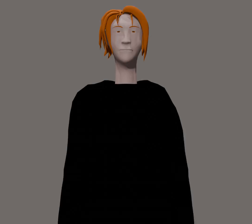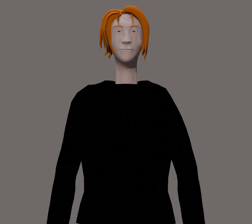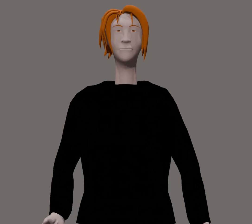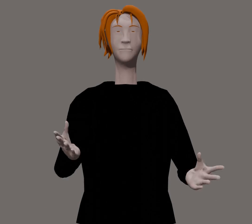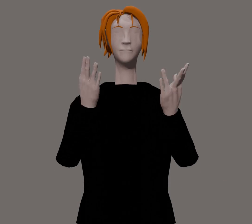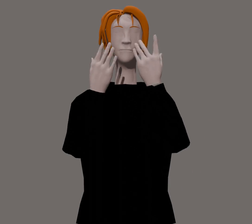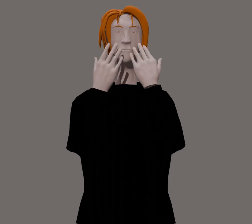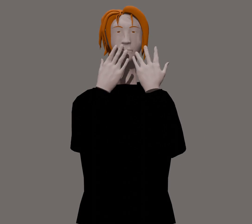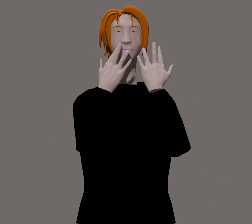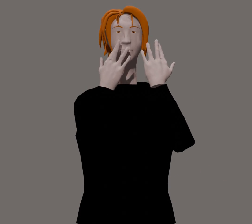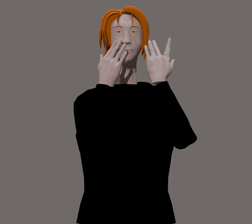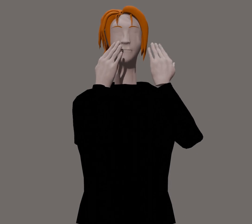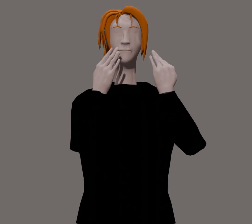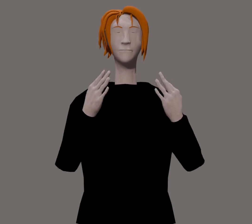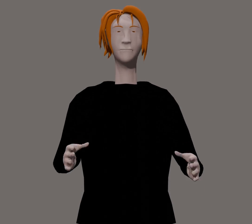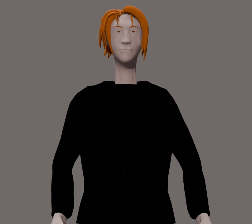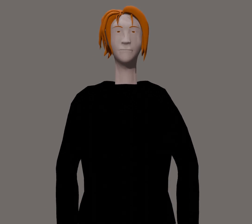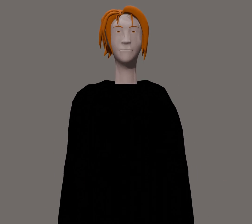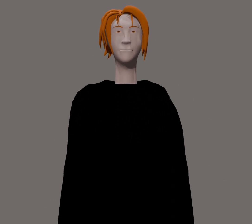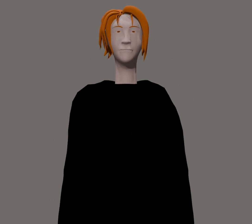Colorful 2 H